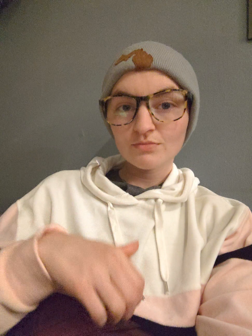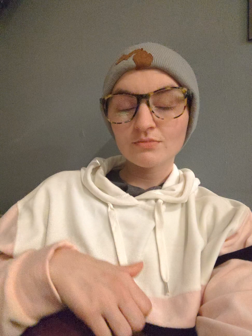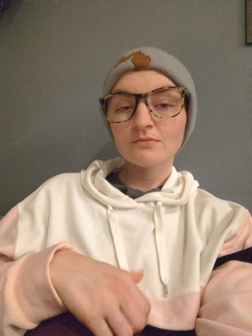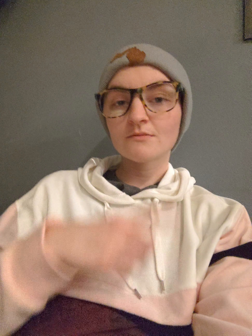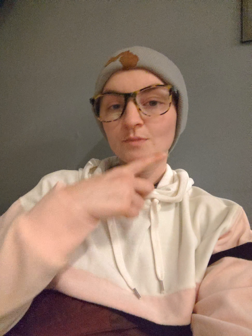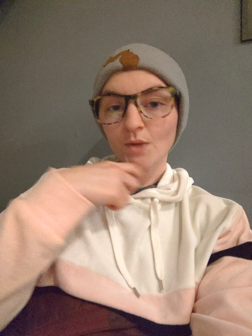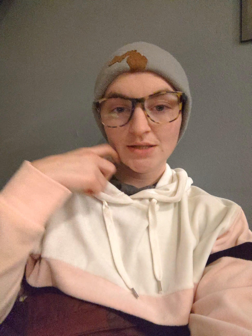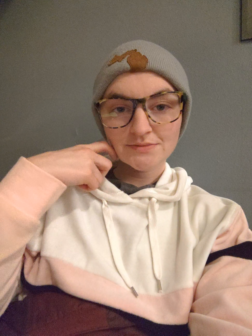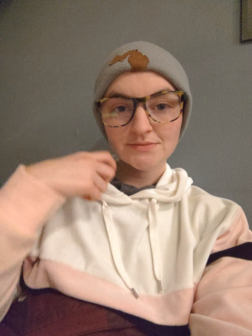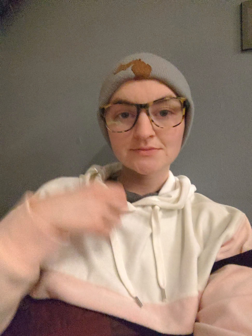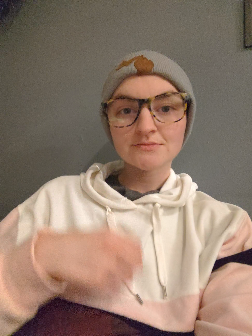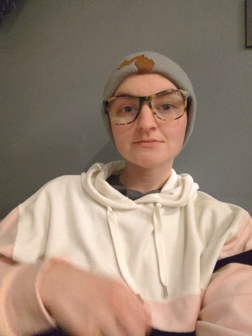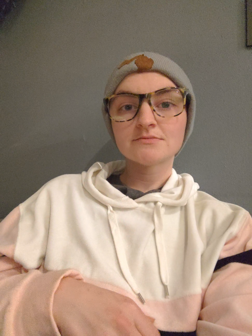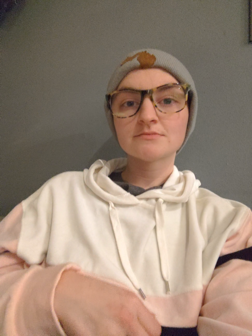dry